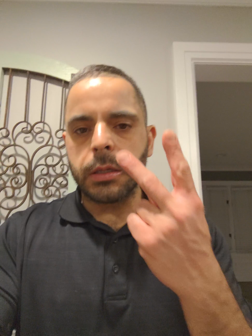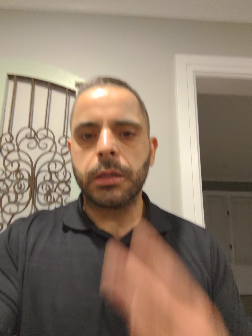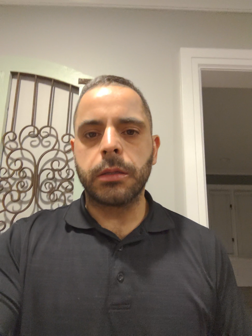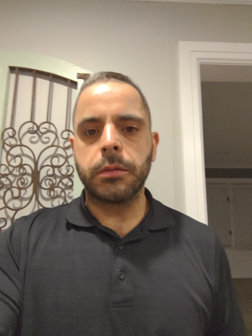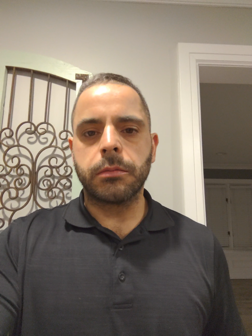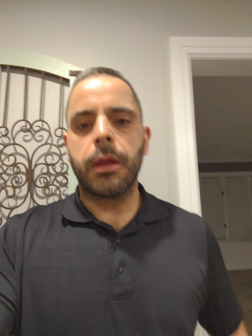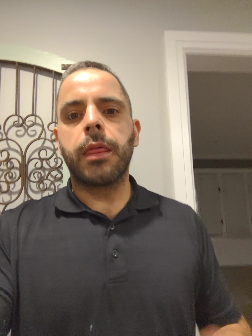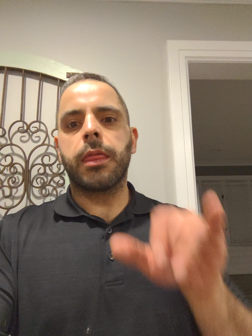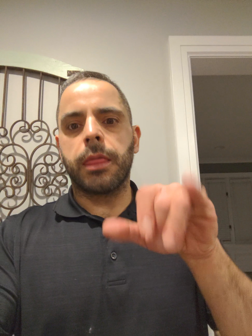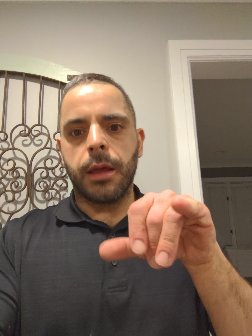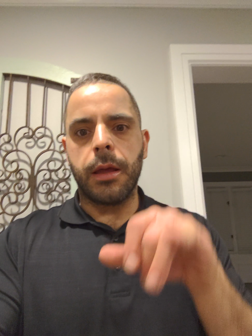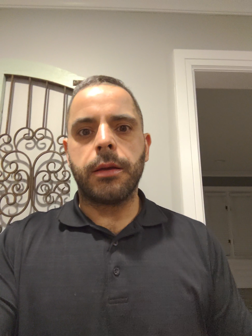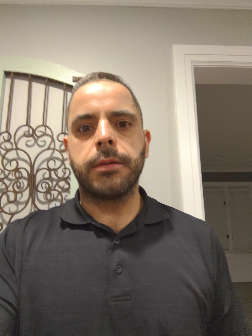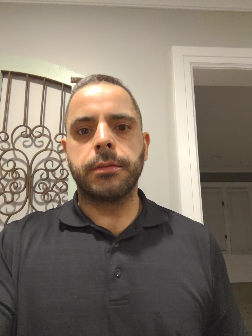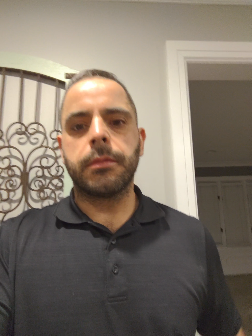that